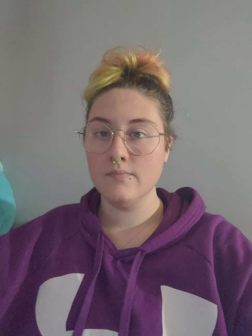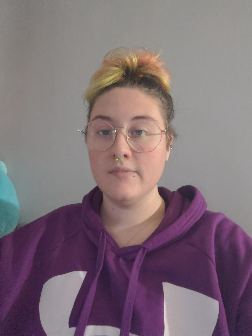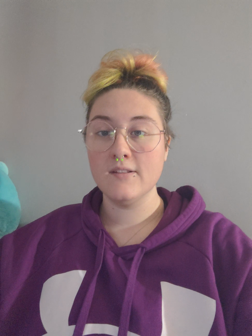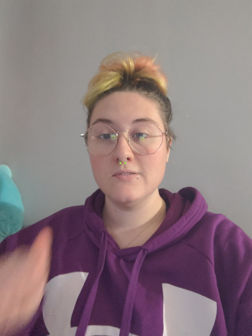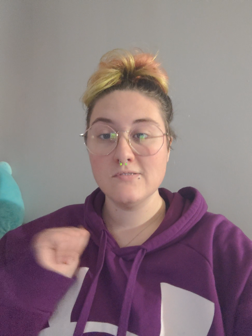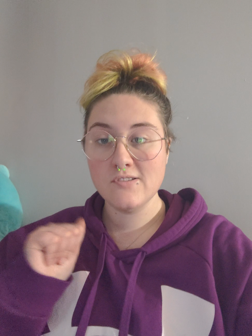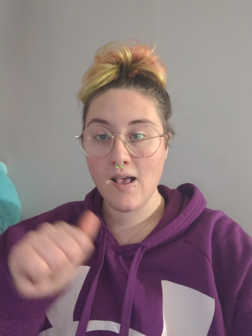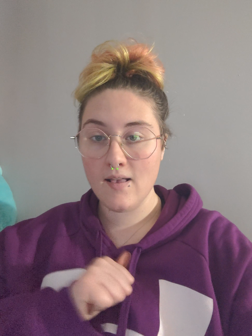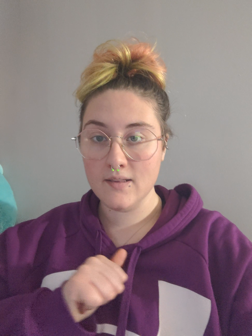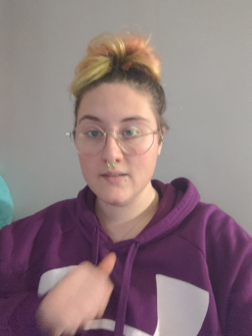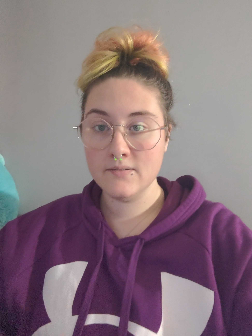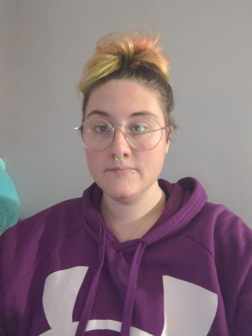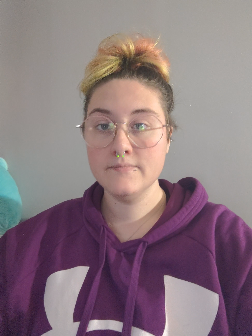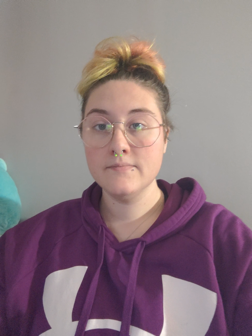jacket